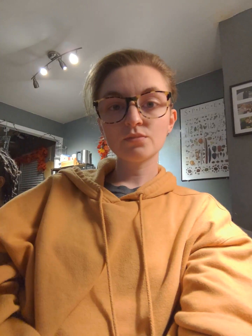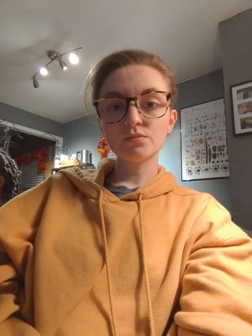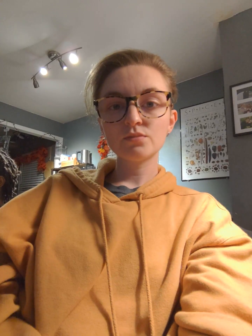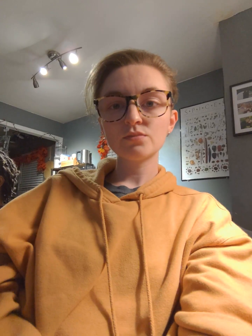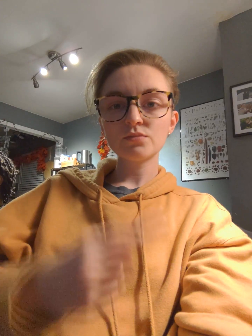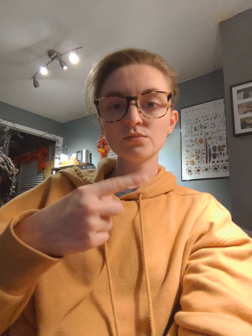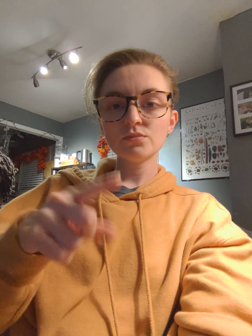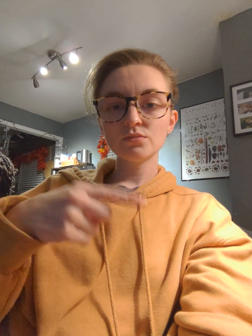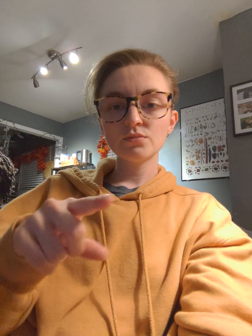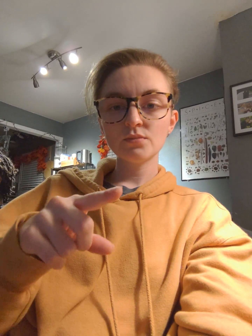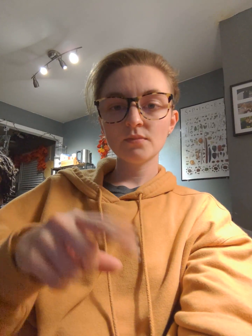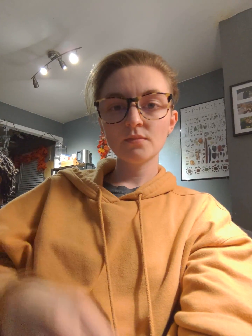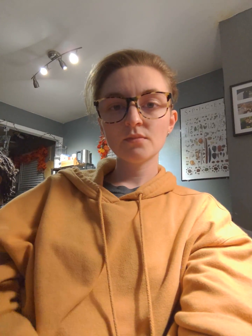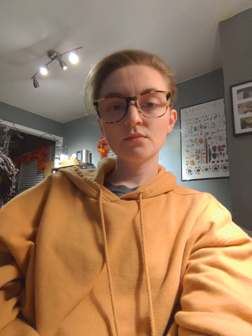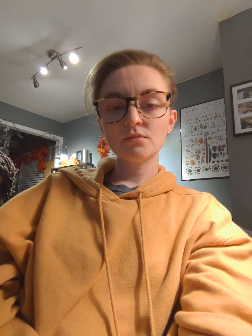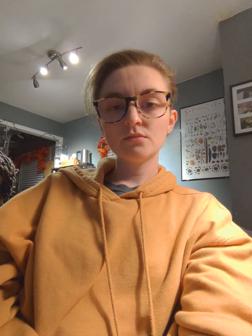knife